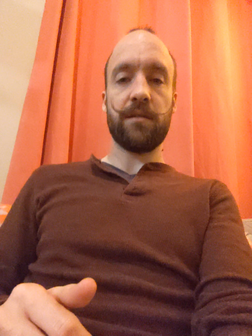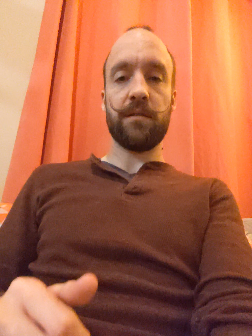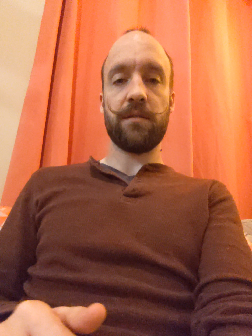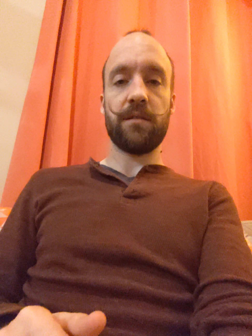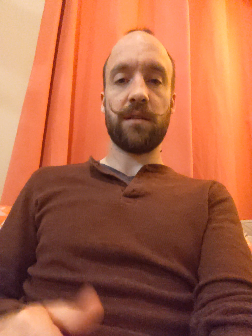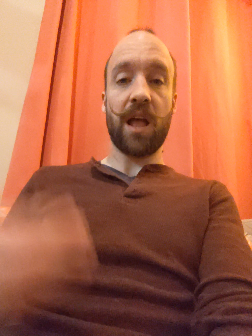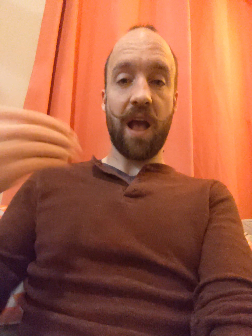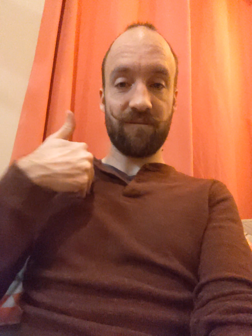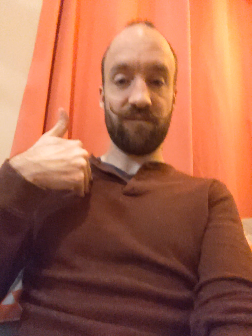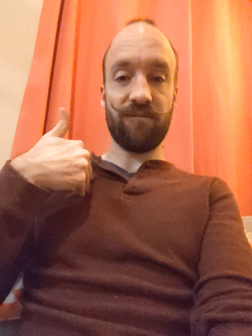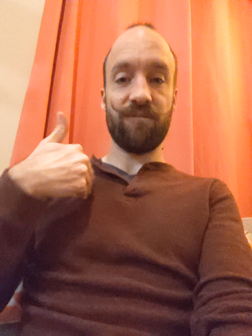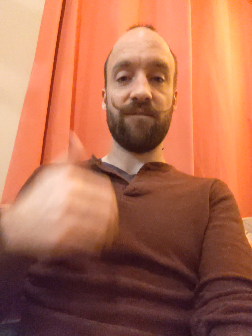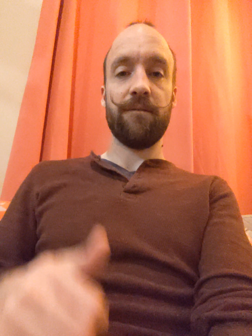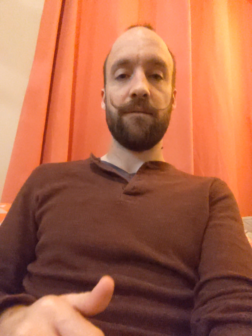have